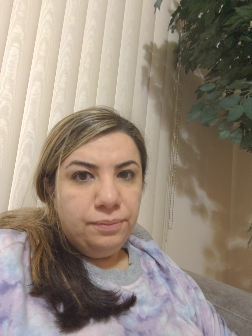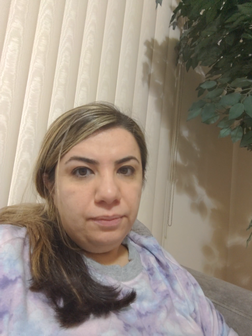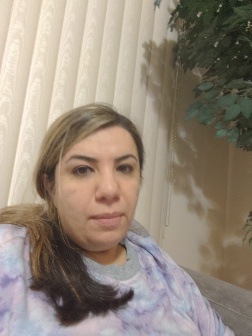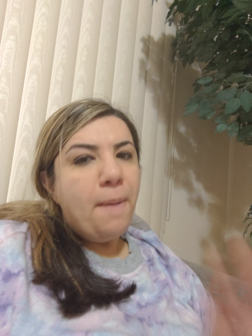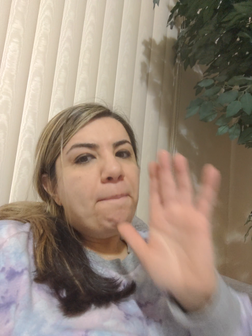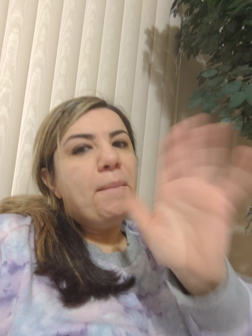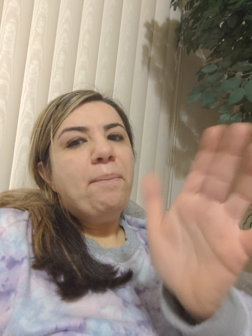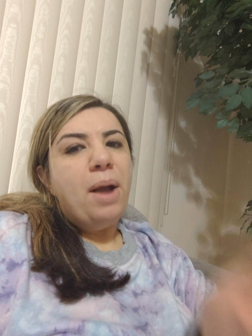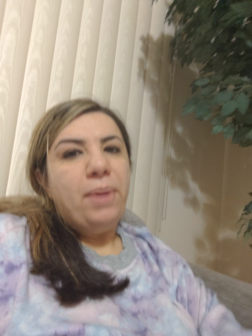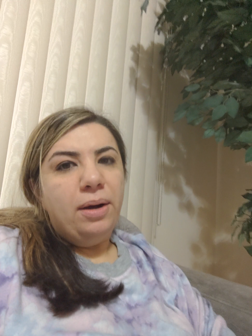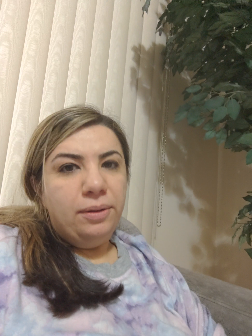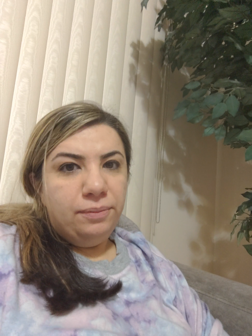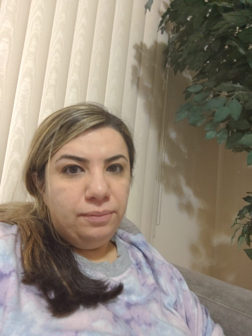grandma